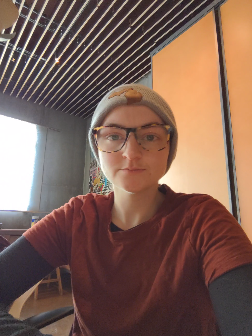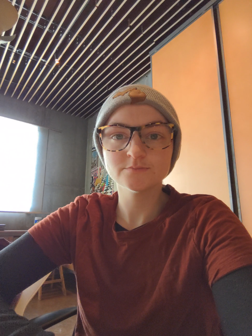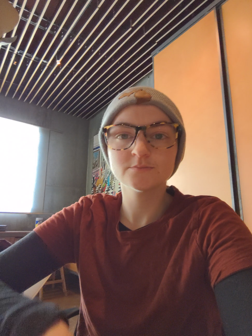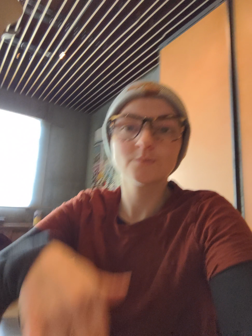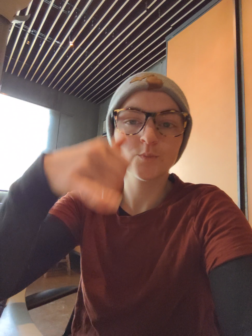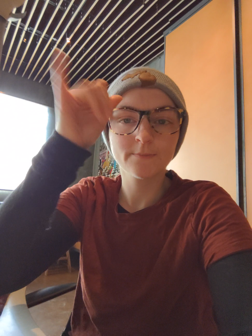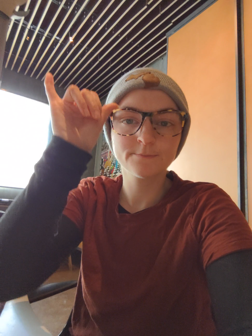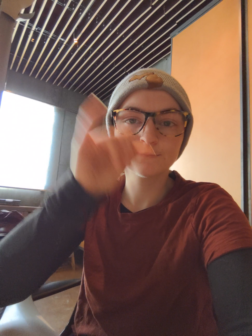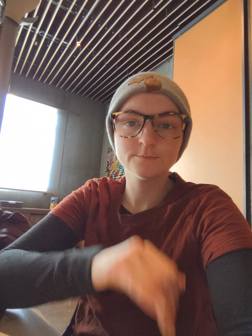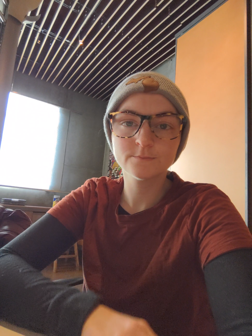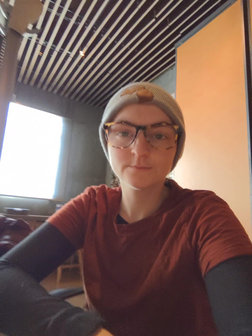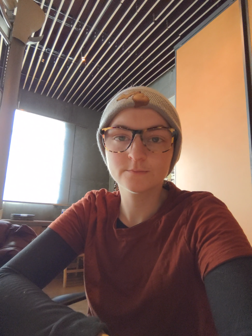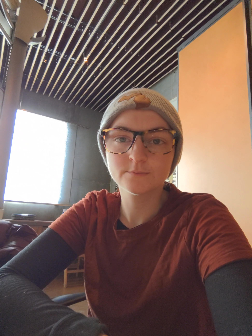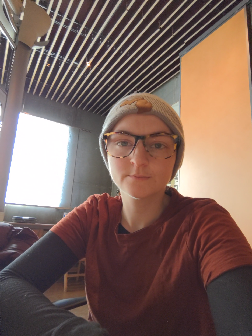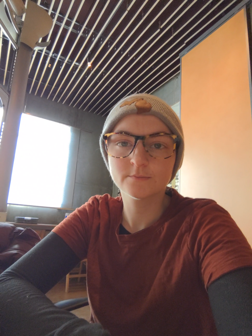cow